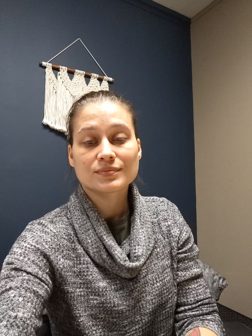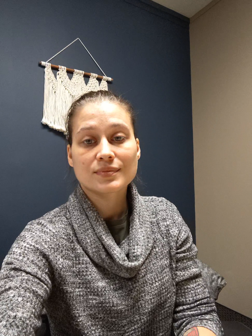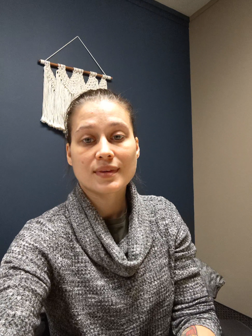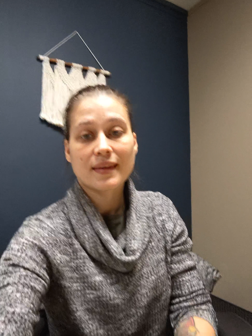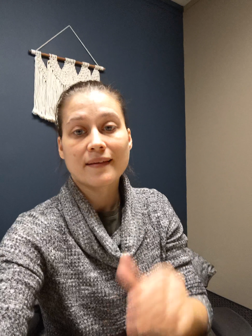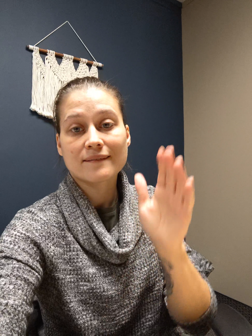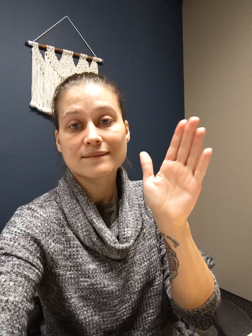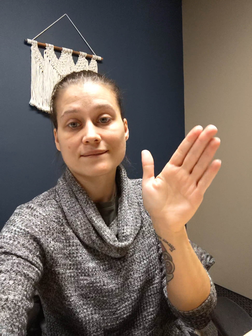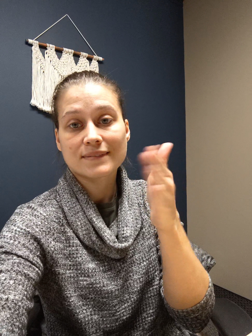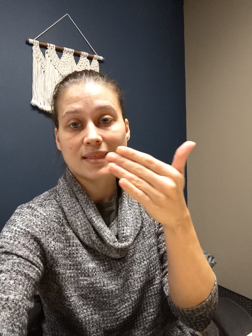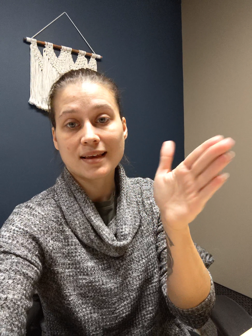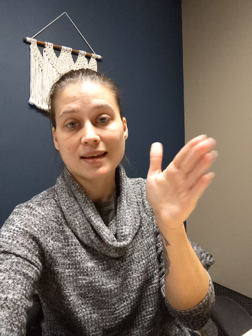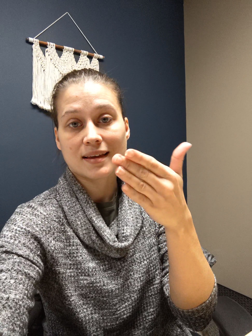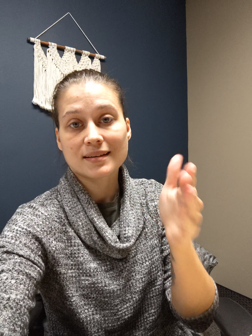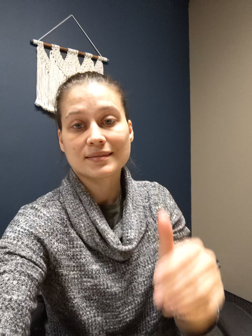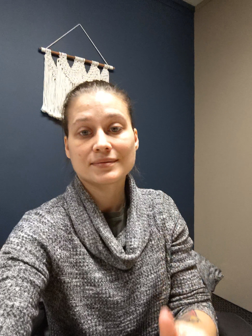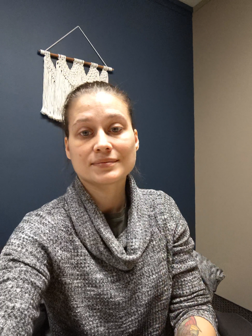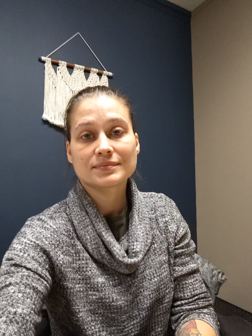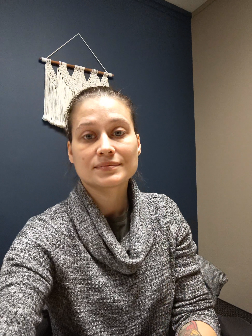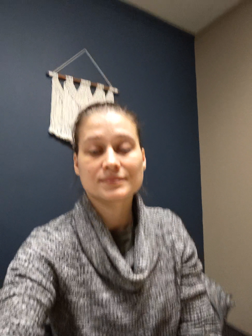flag